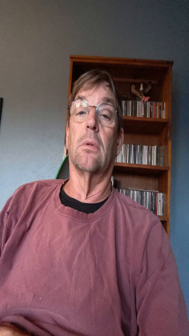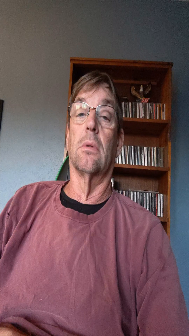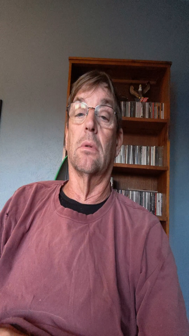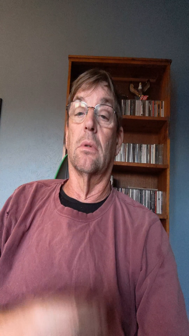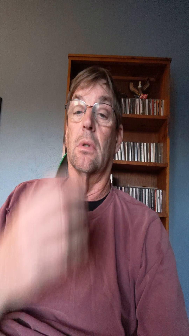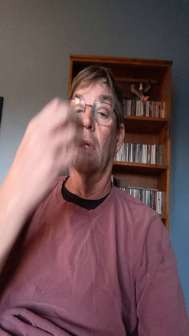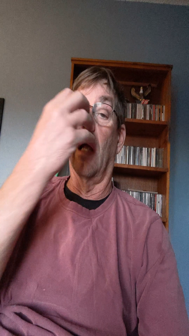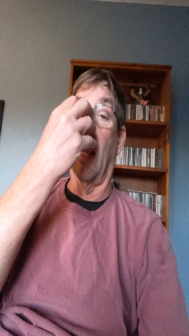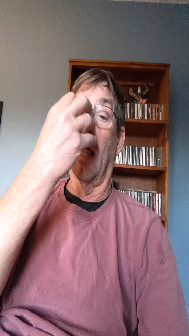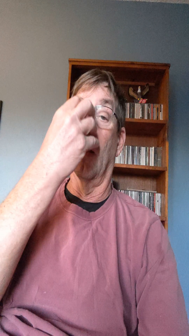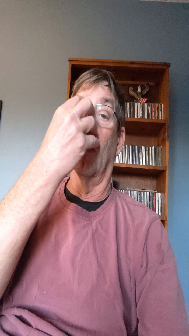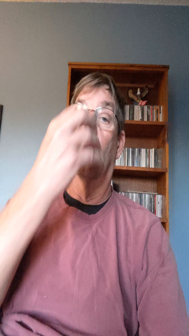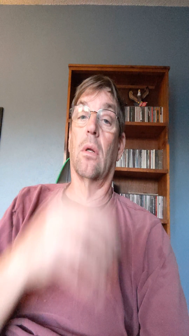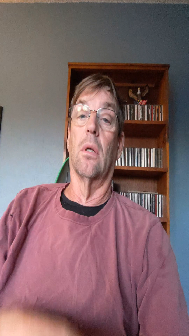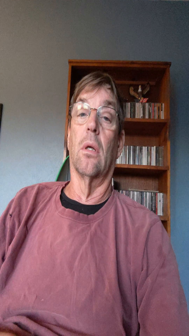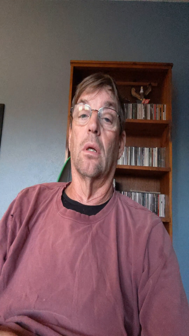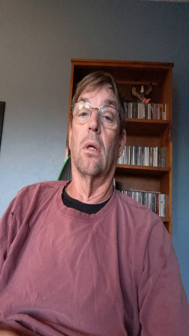clown